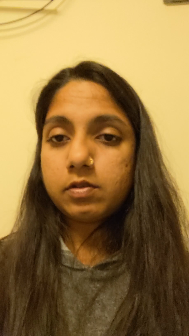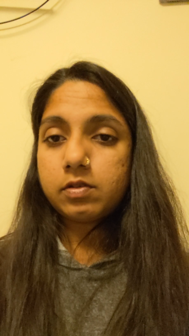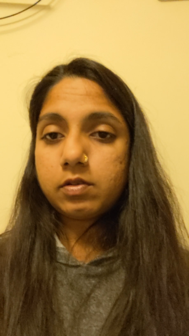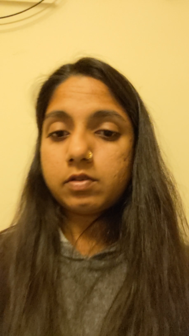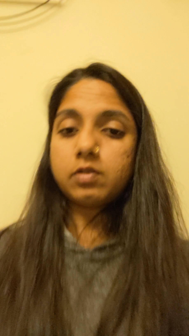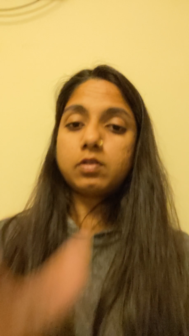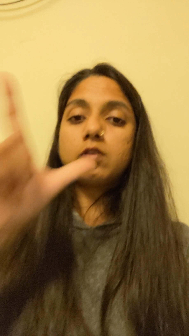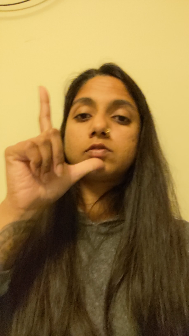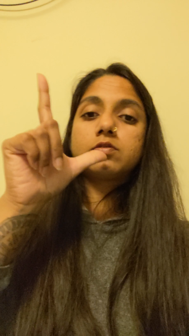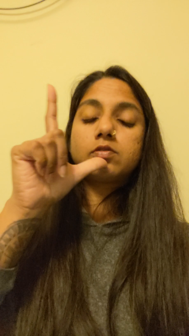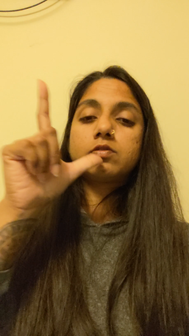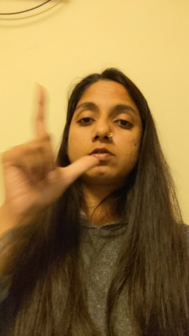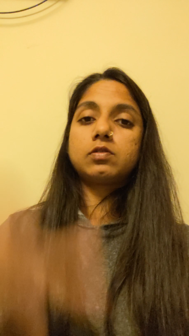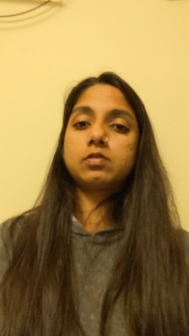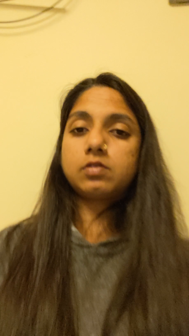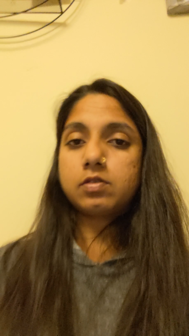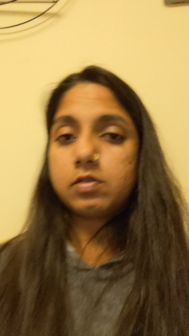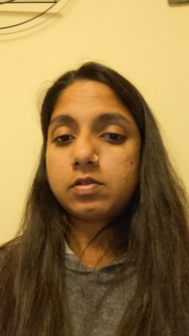lunch